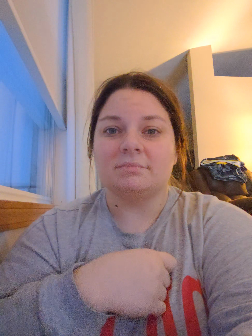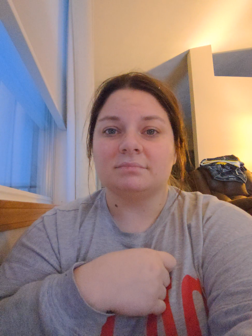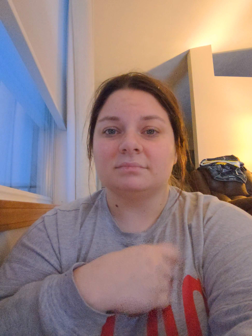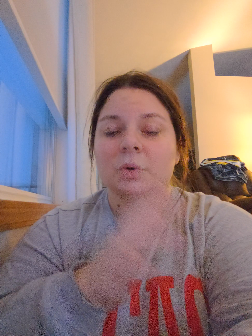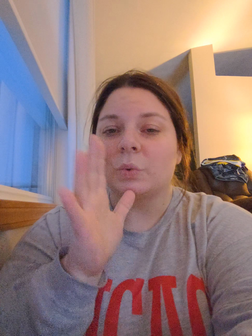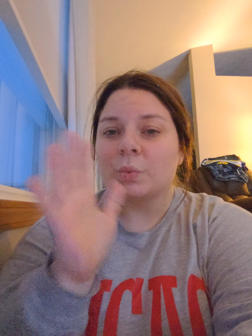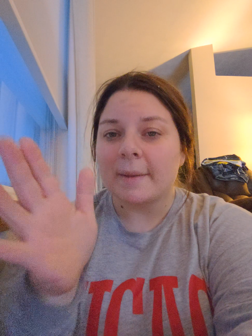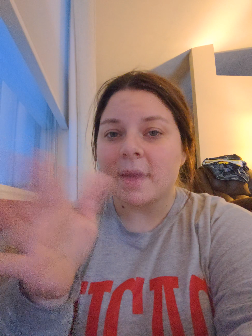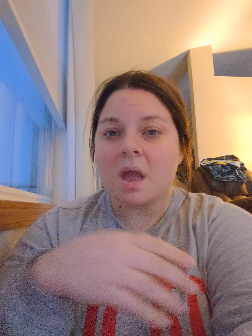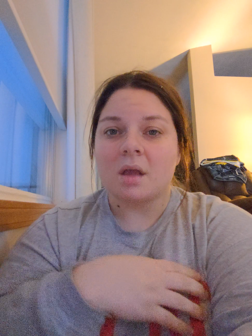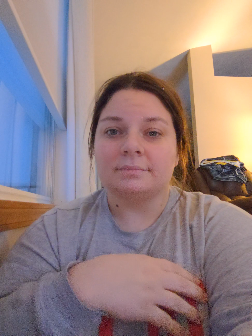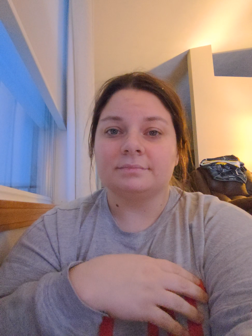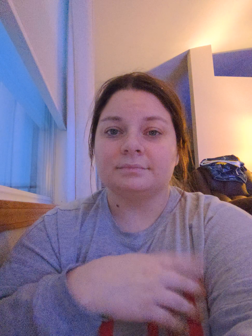grandma